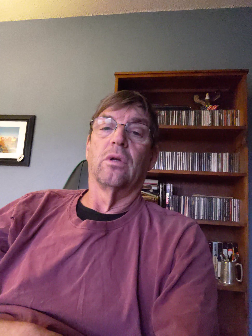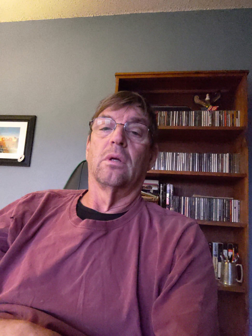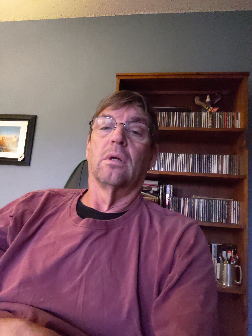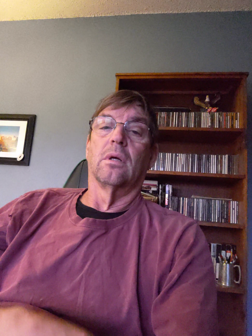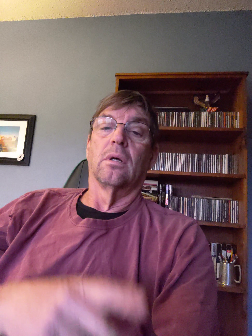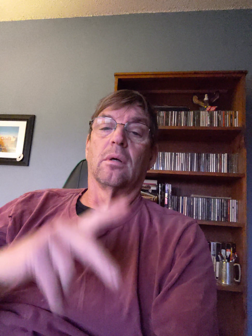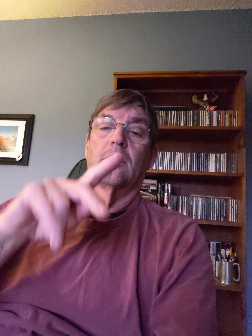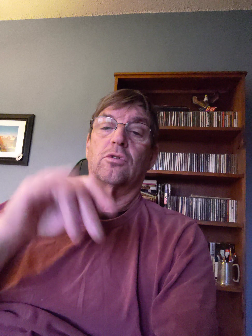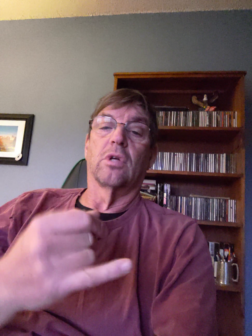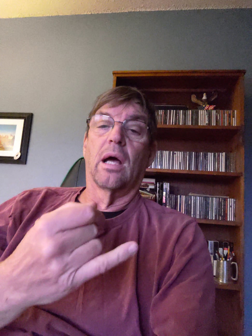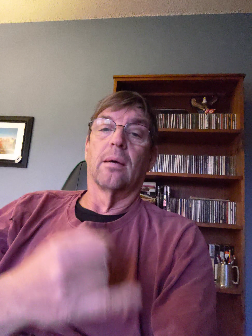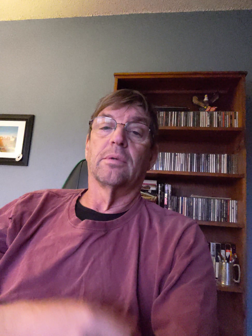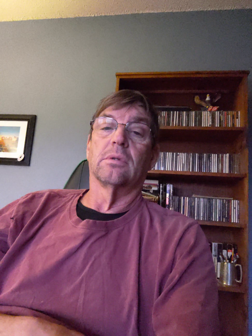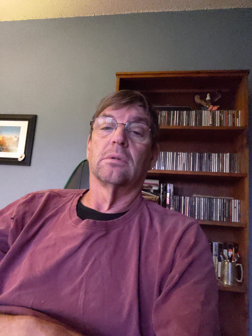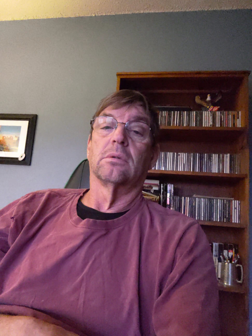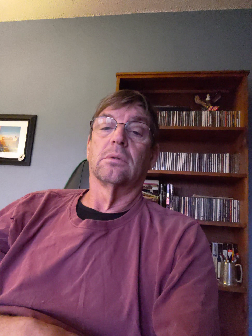pajamas